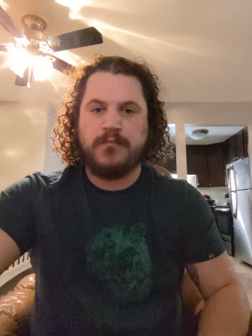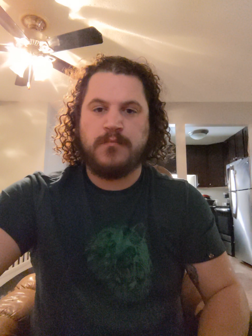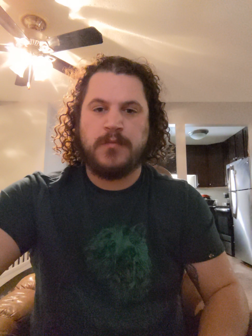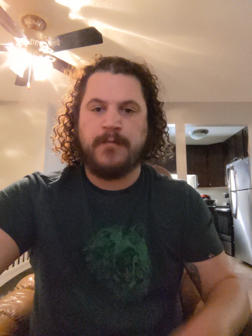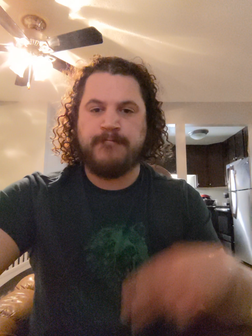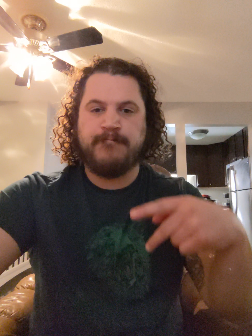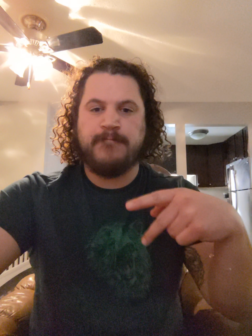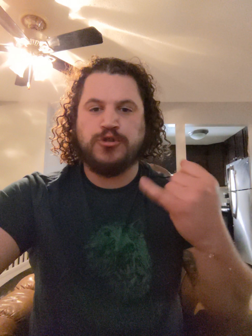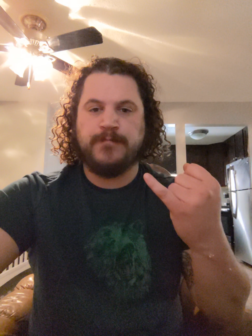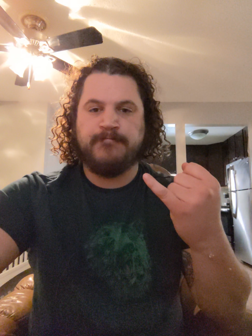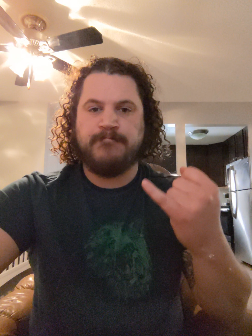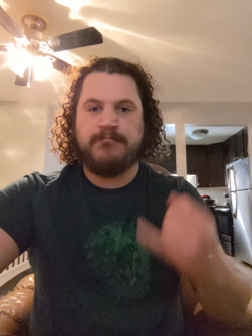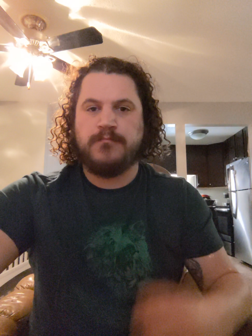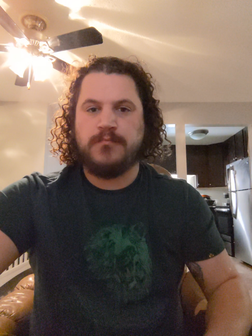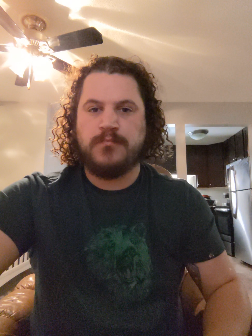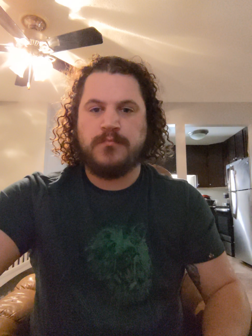pajamas